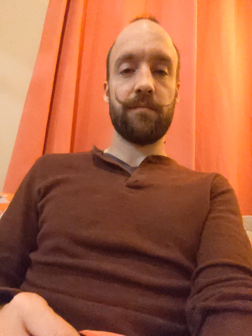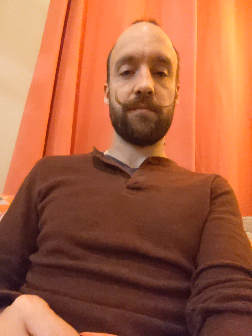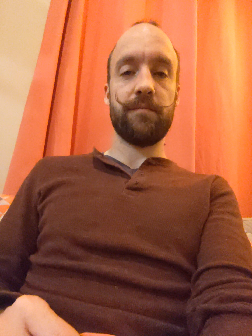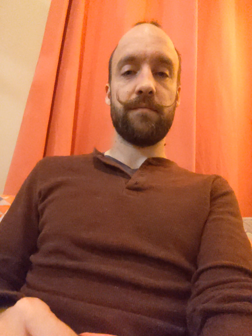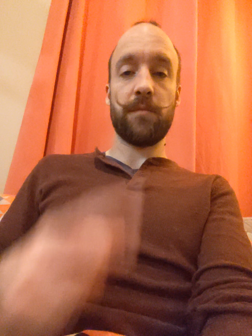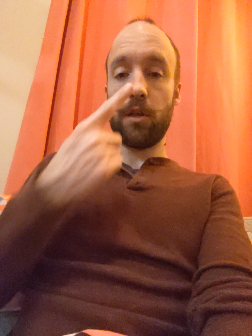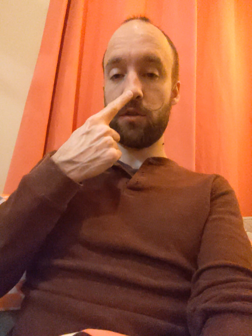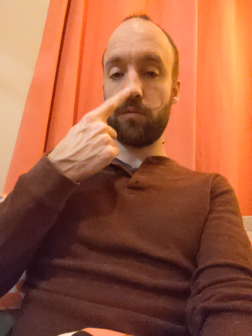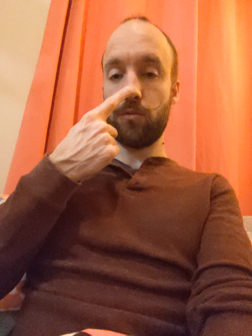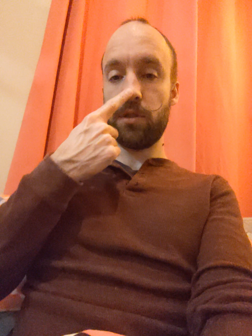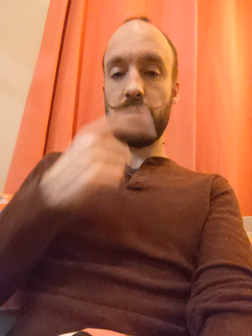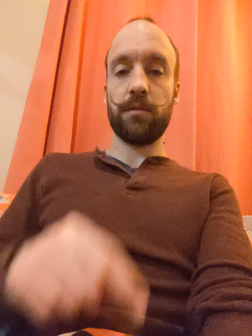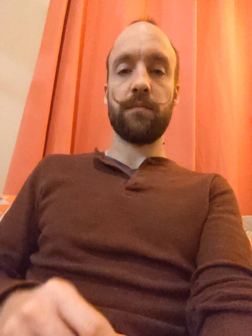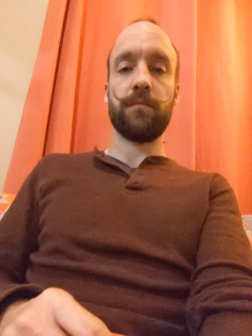nose